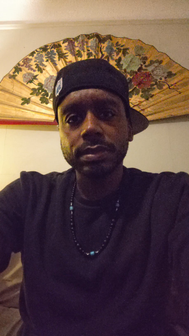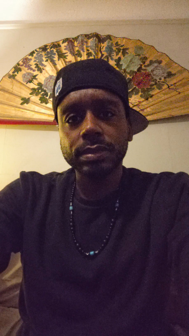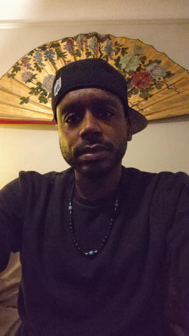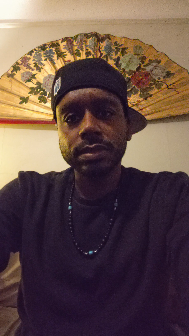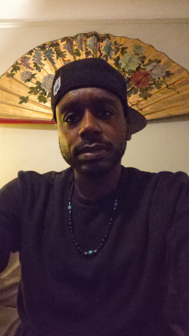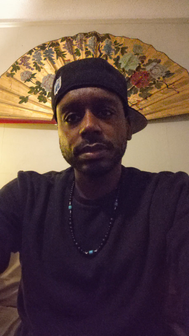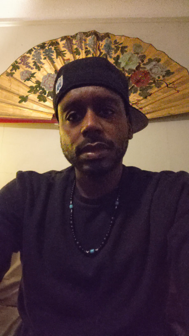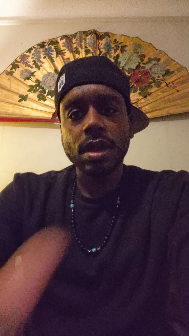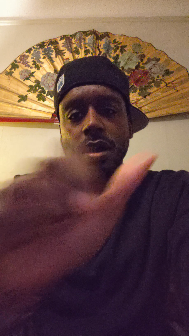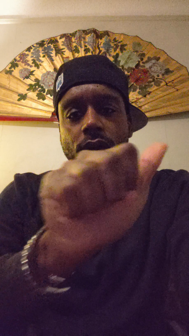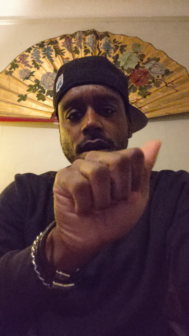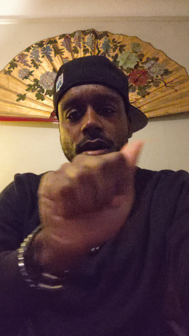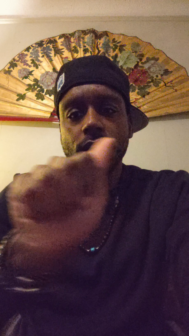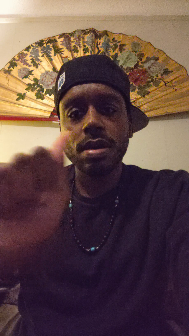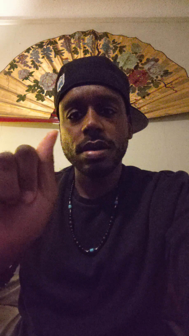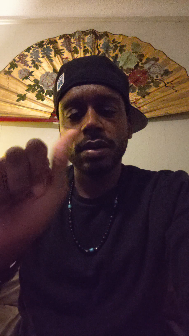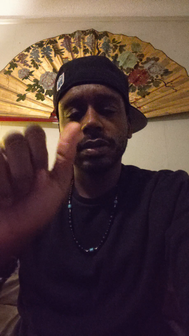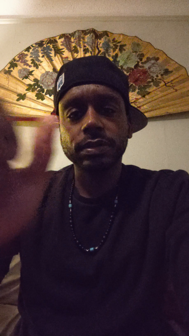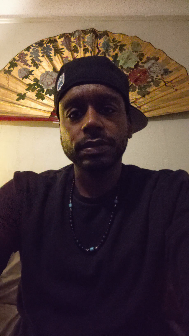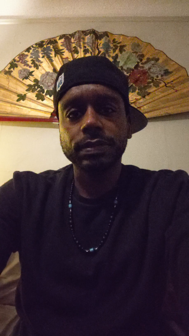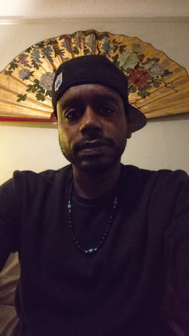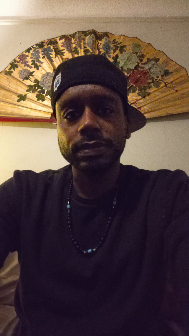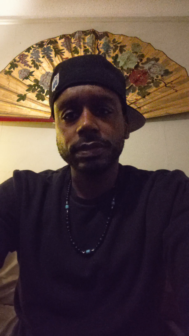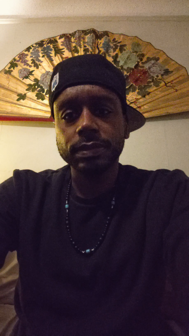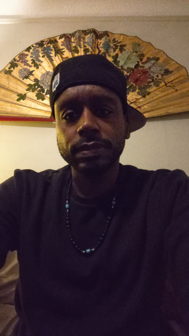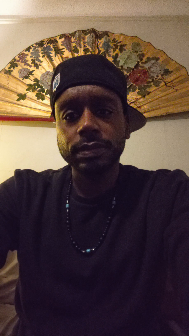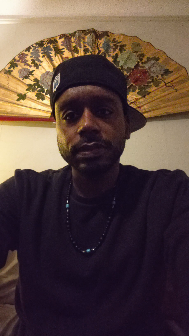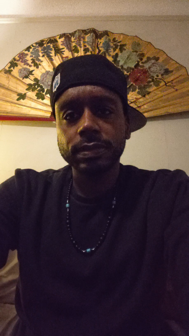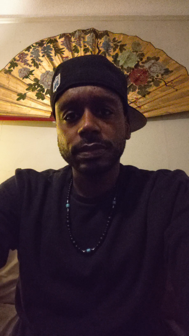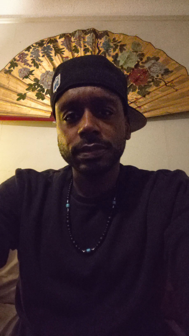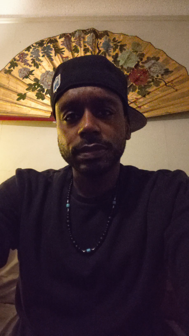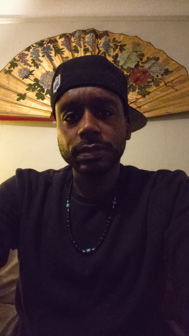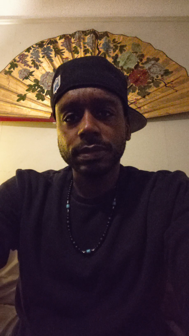a